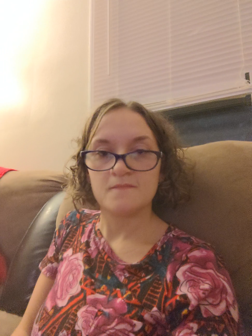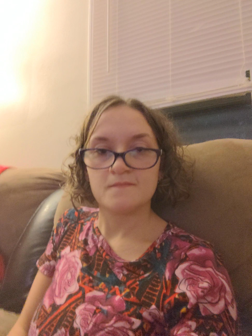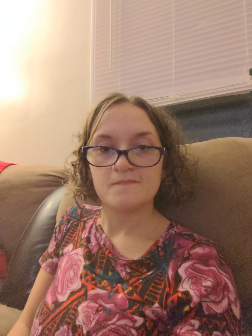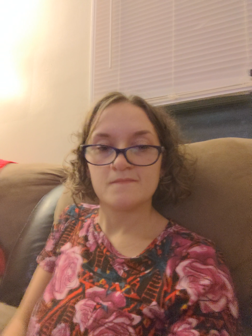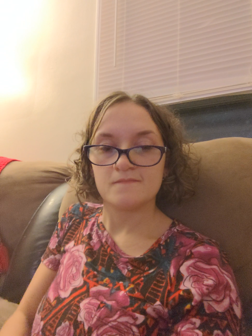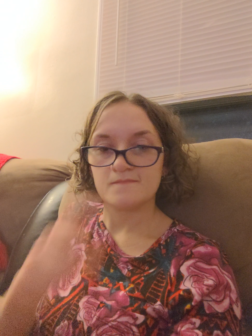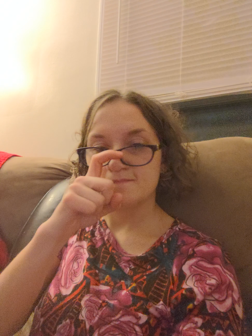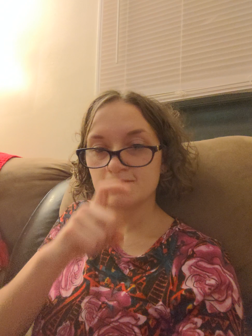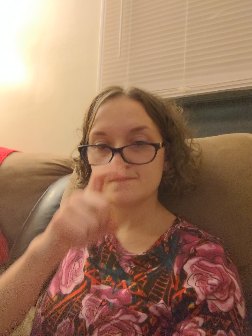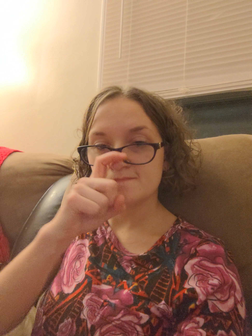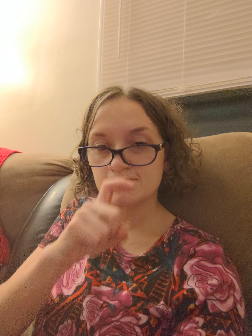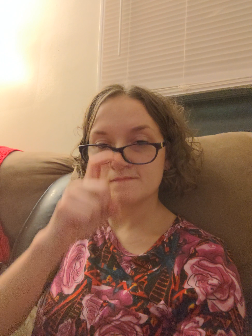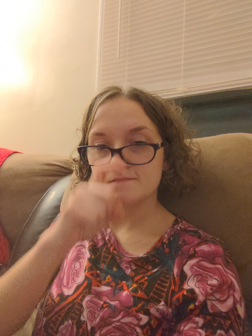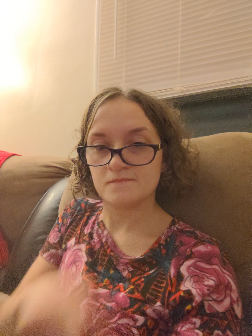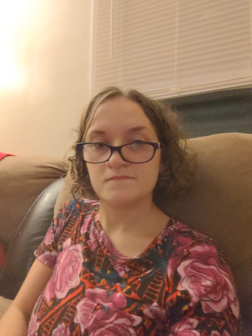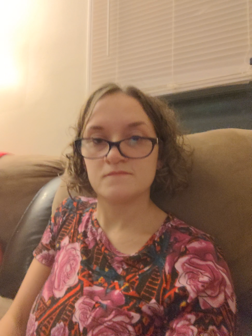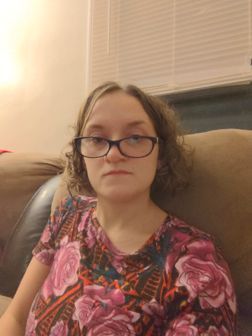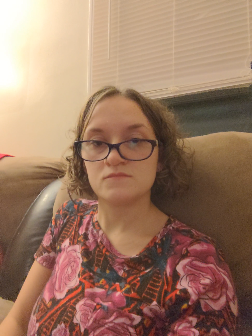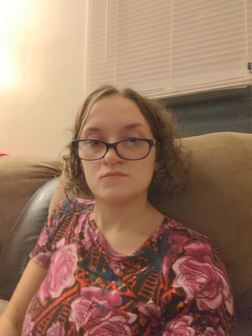doll